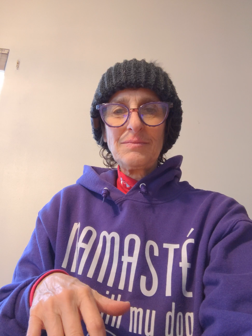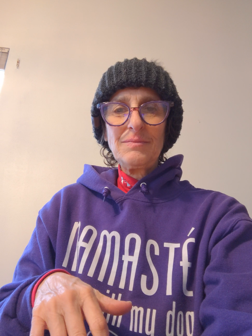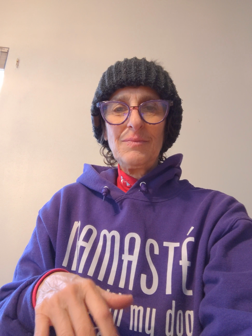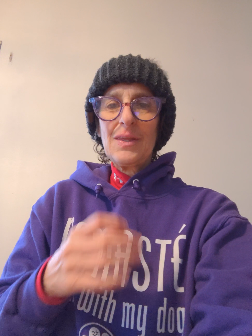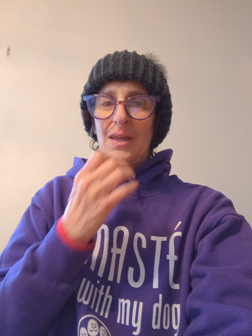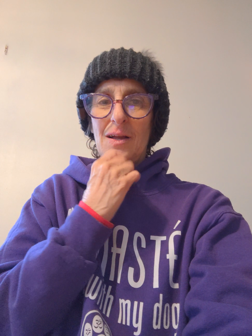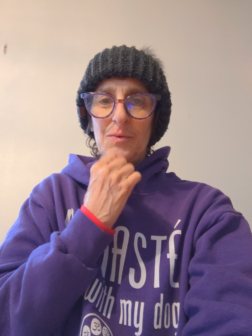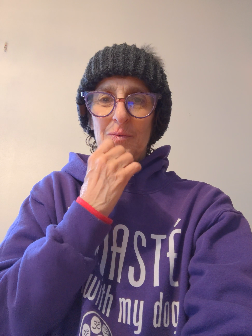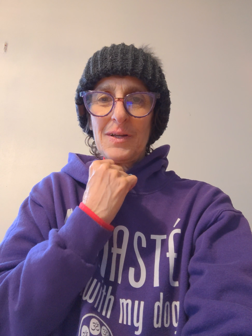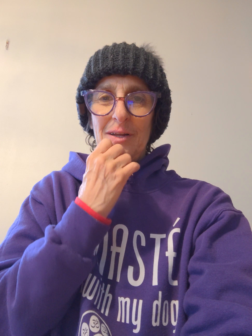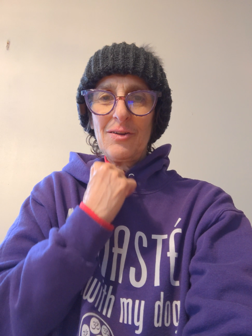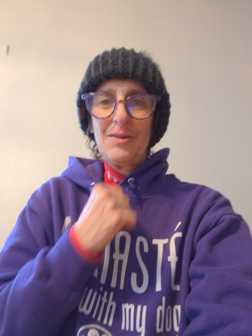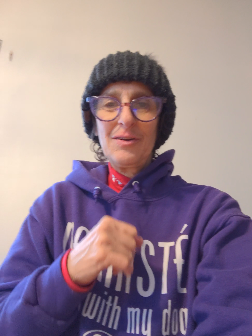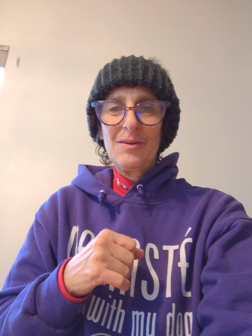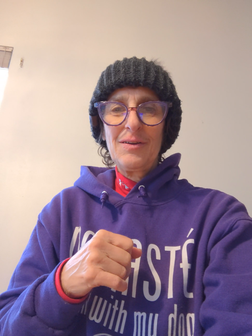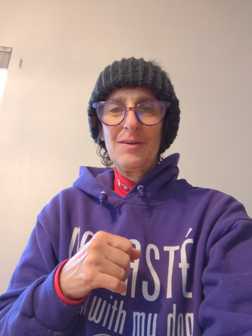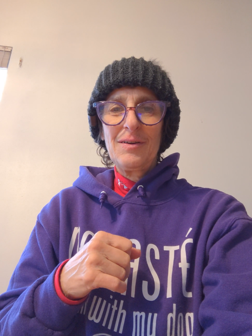underwear